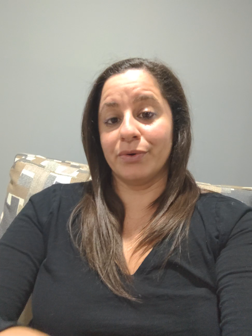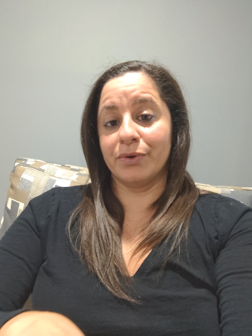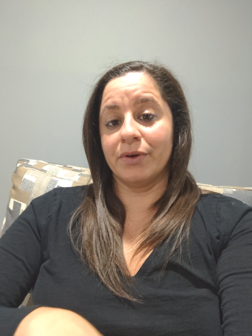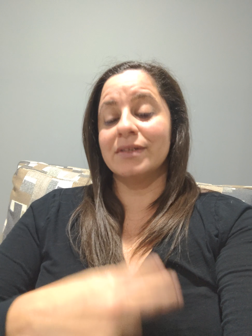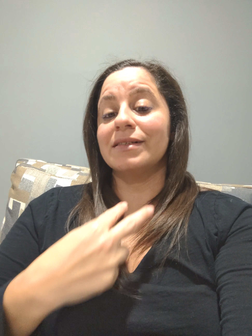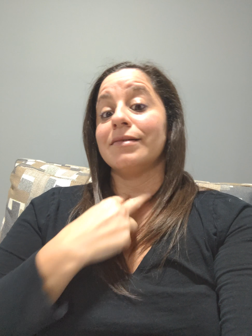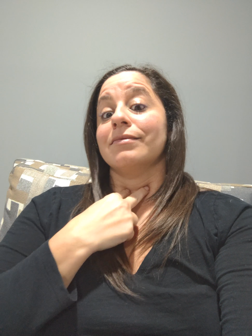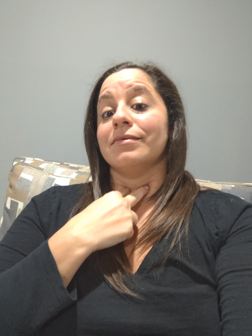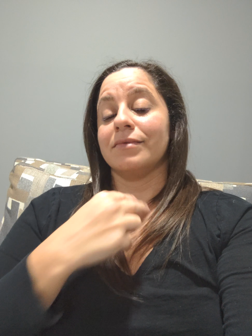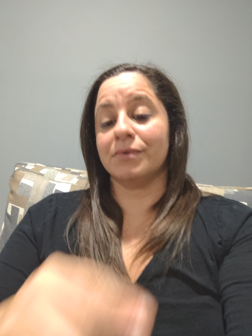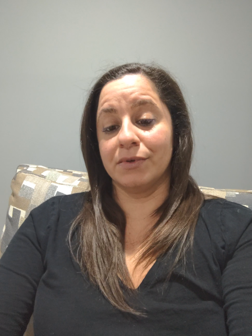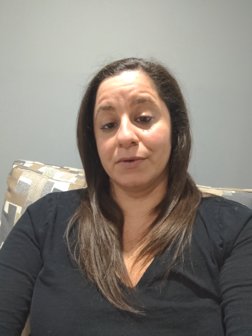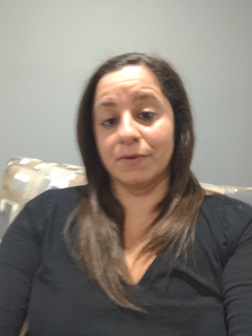stuck